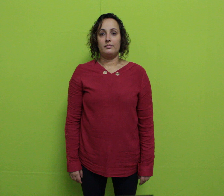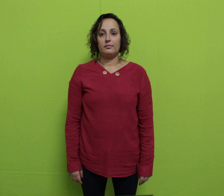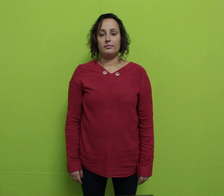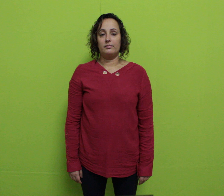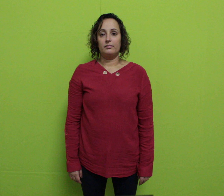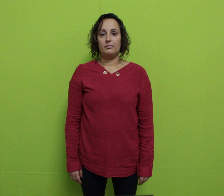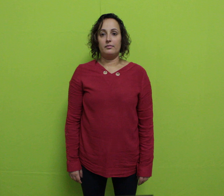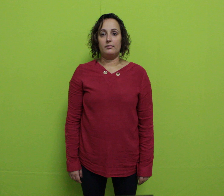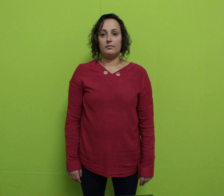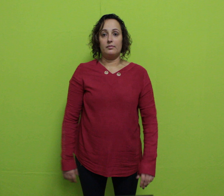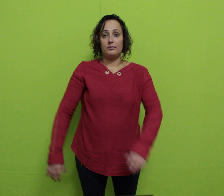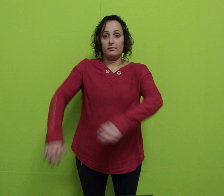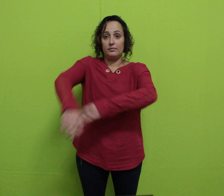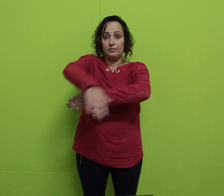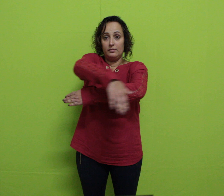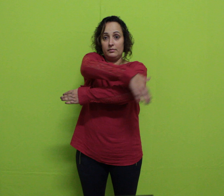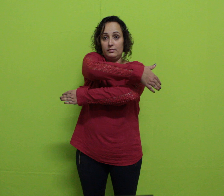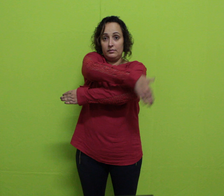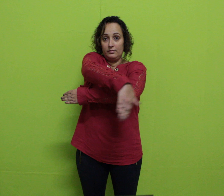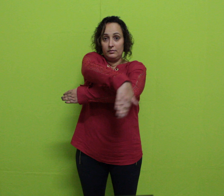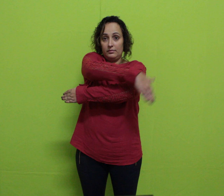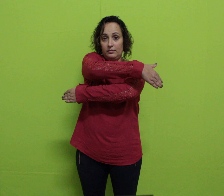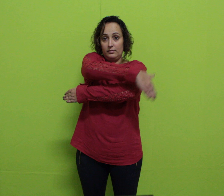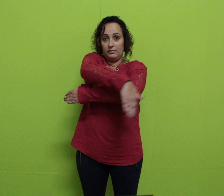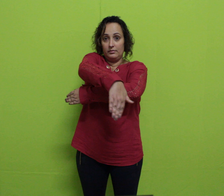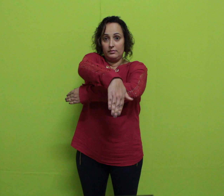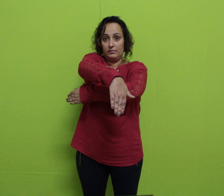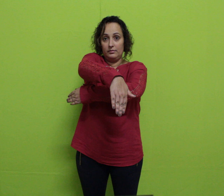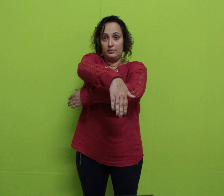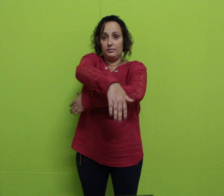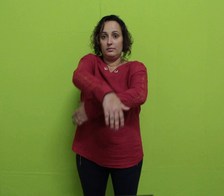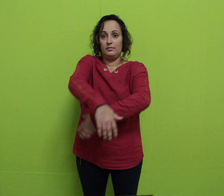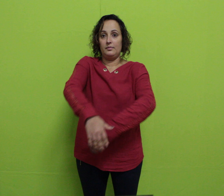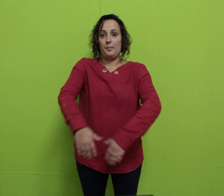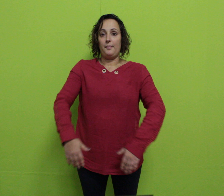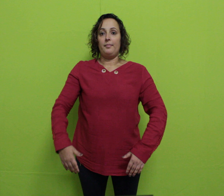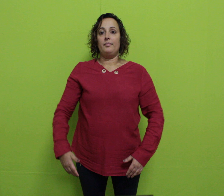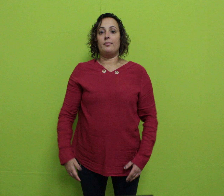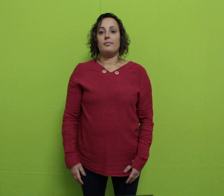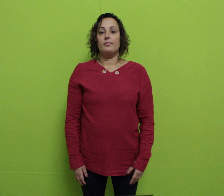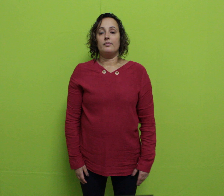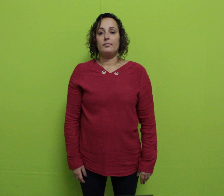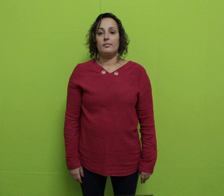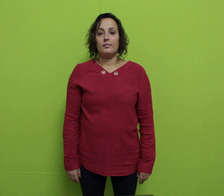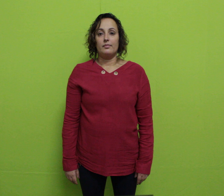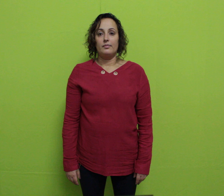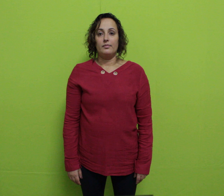esquina